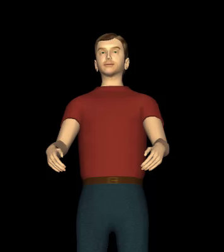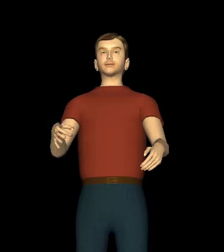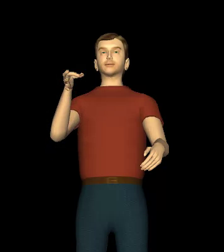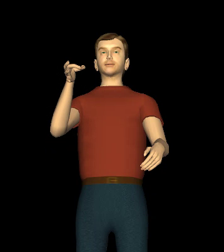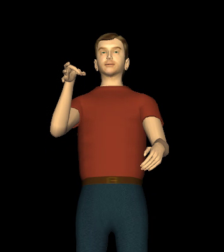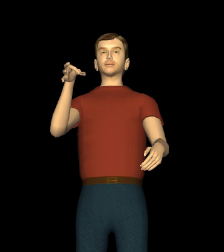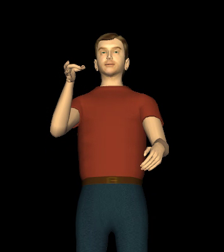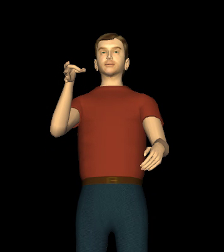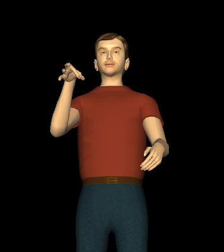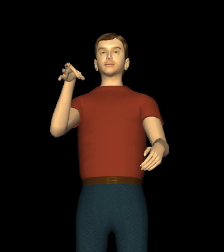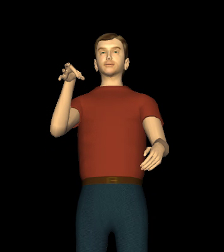إبرة